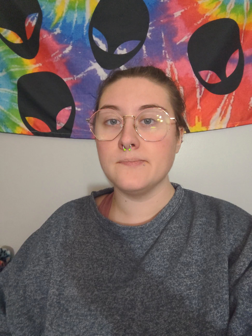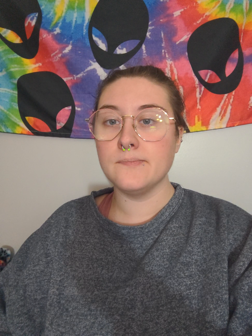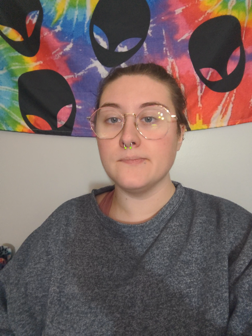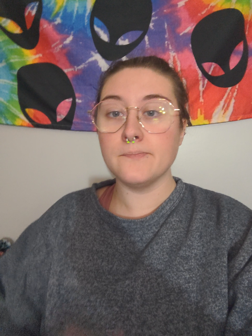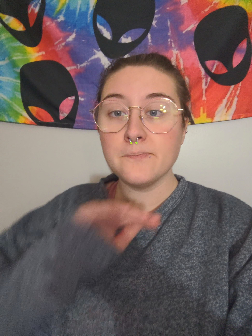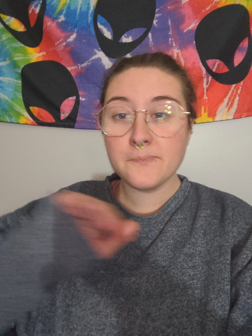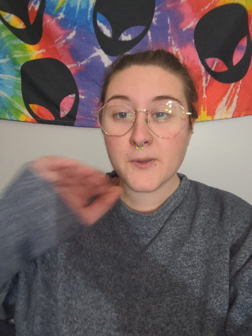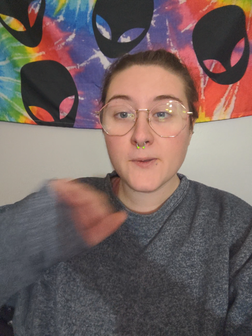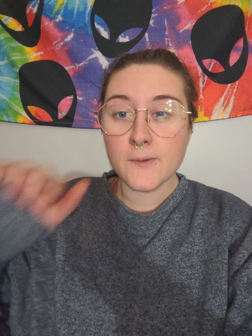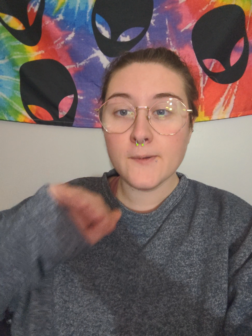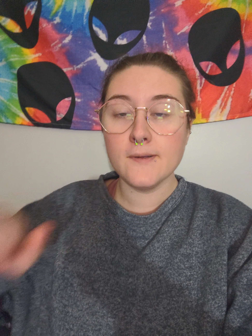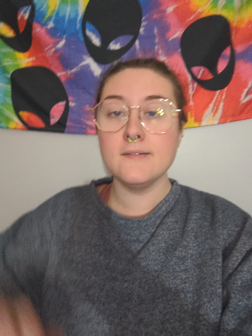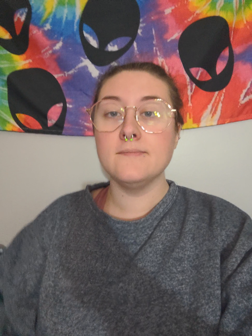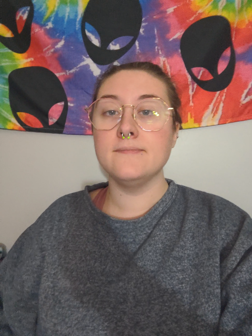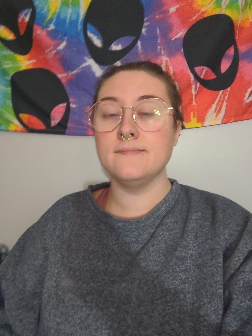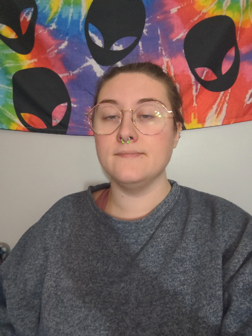pool